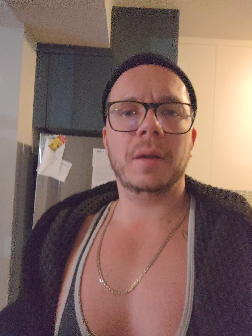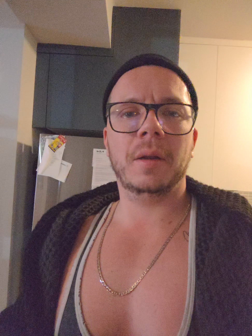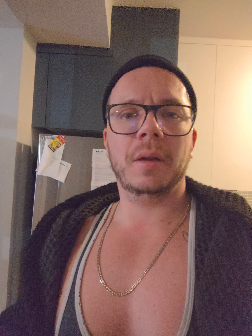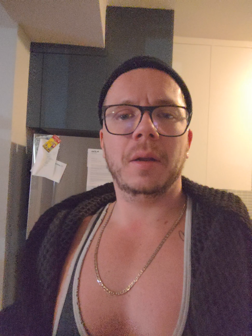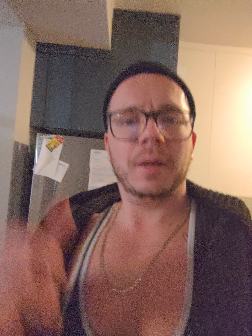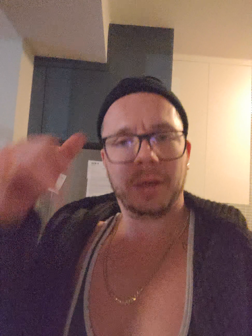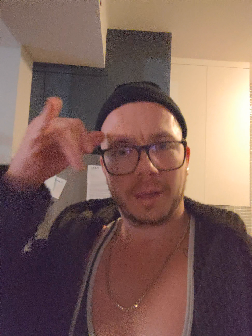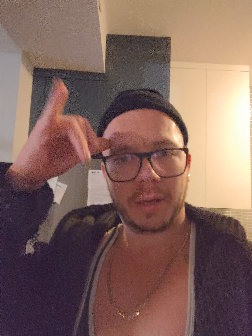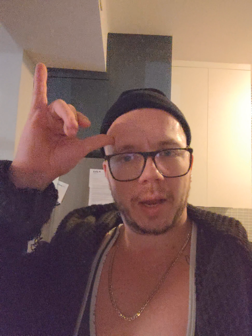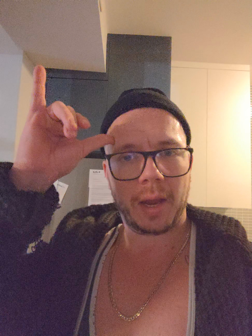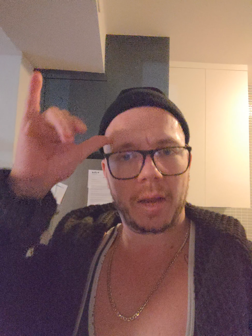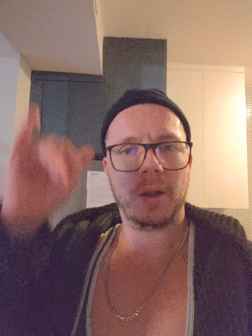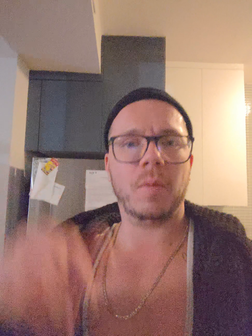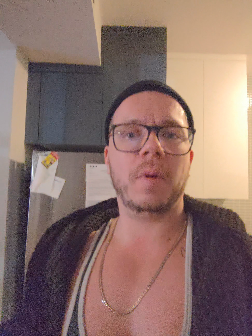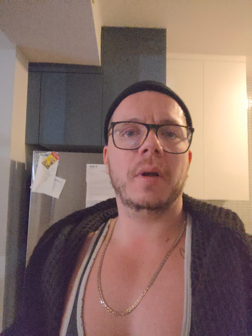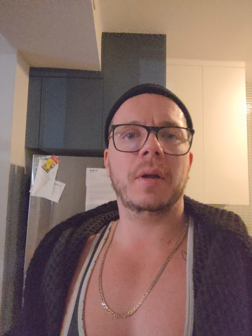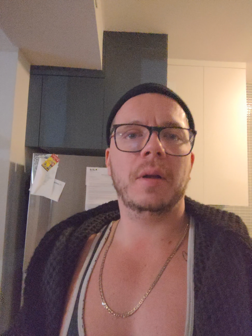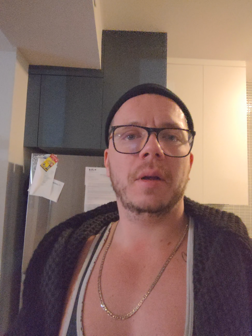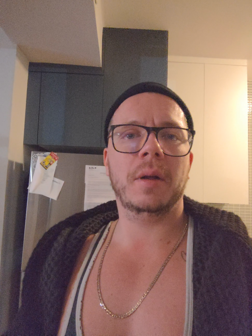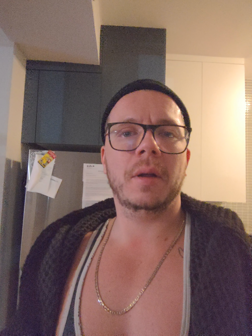cow